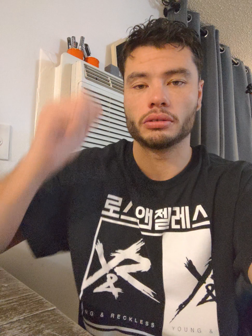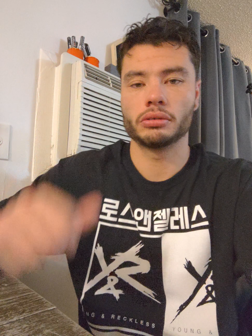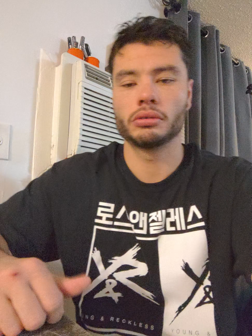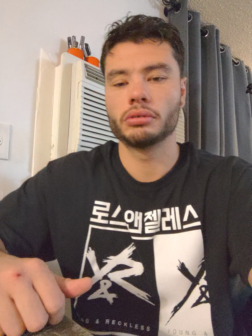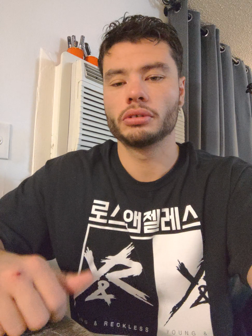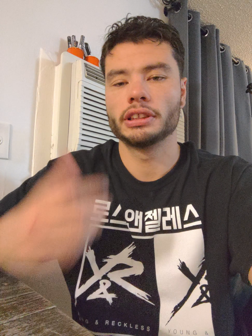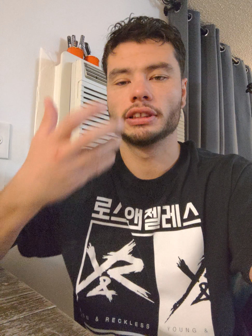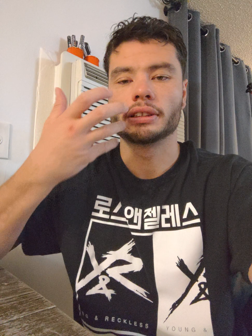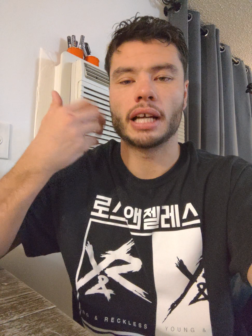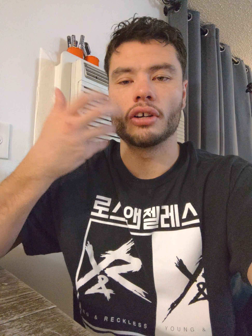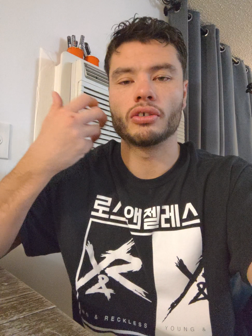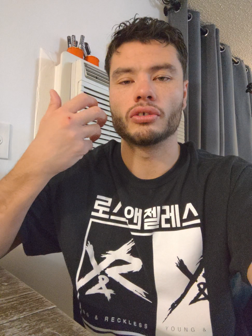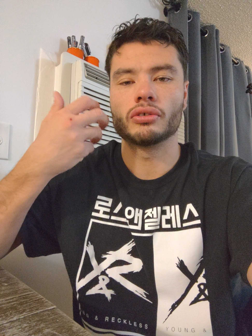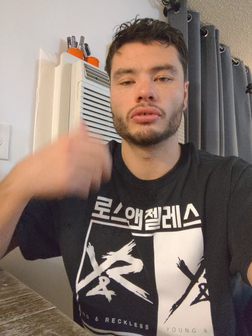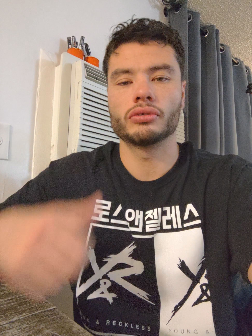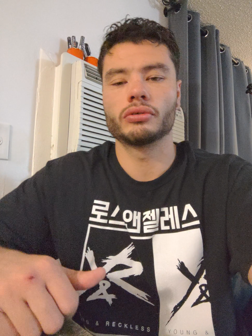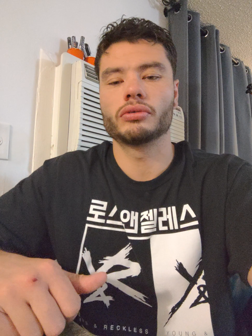tiger